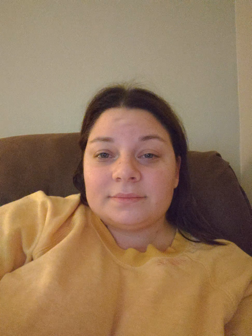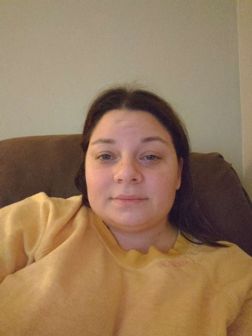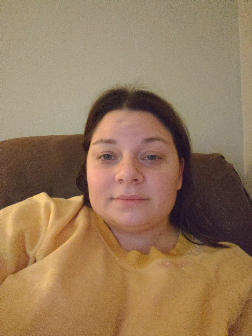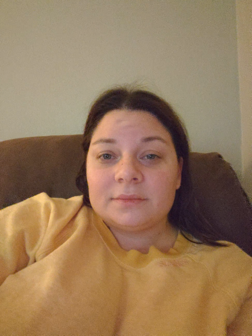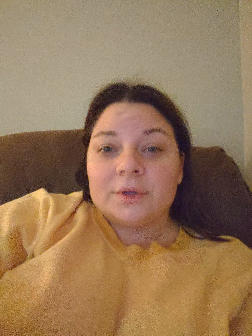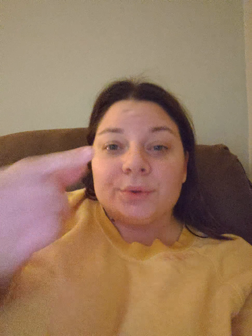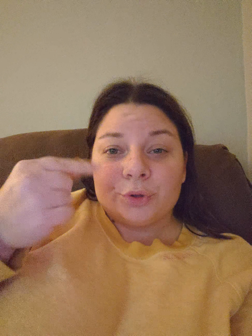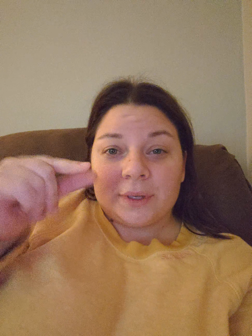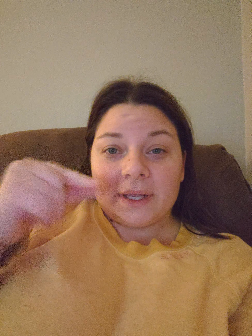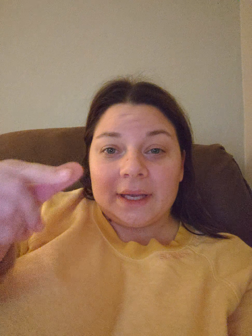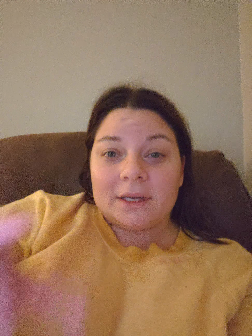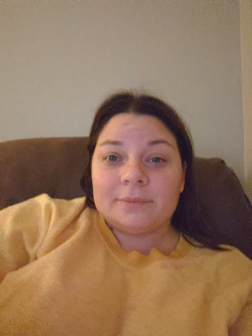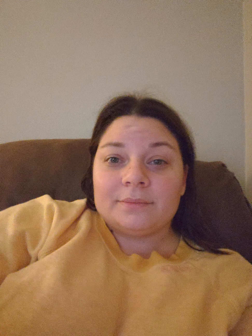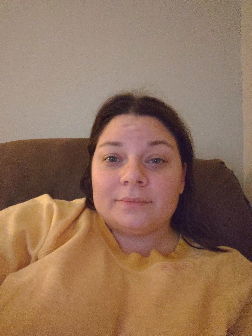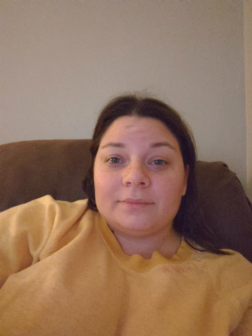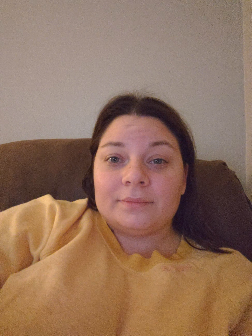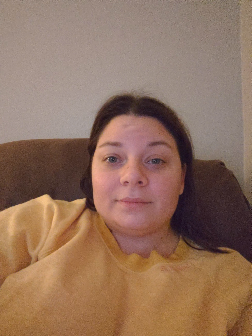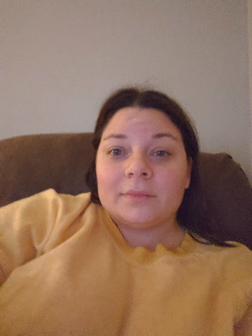green